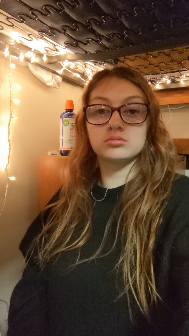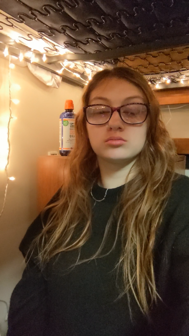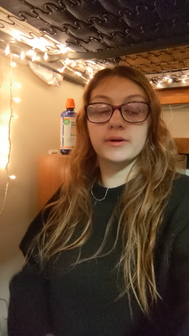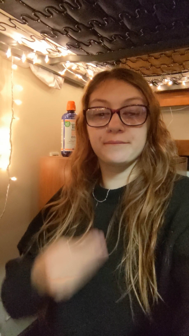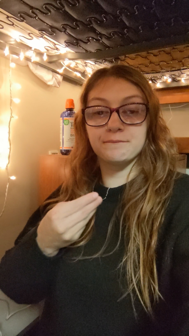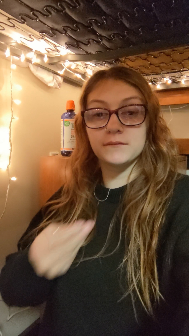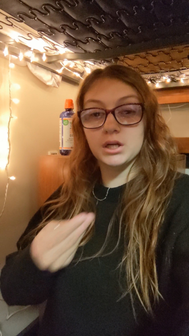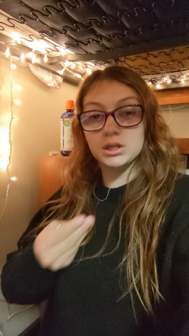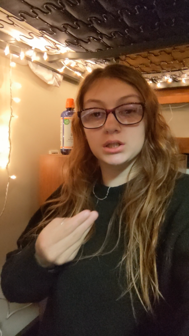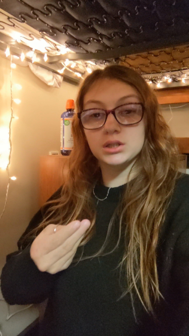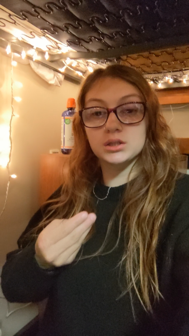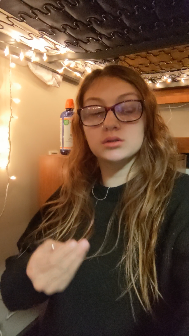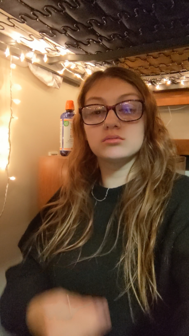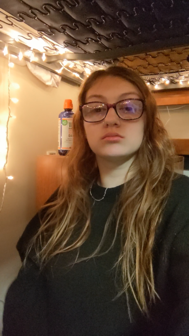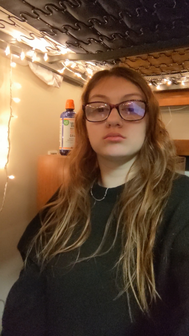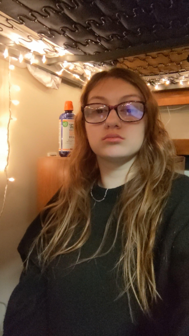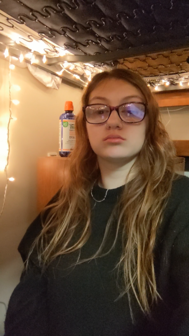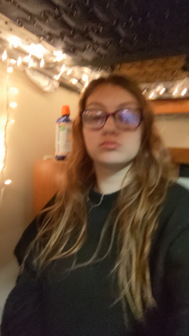feed